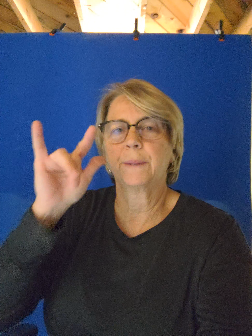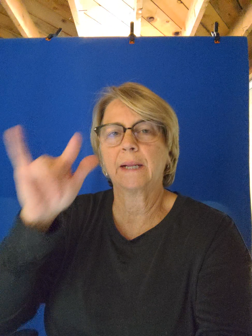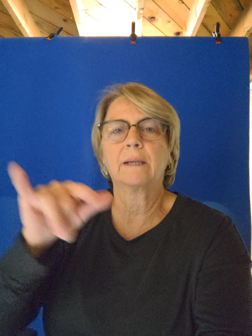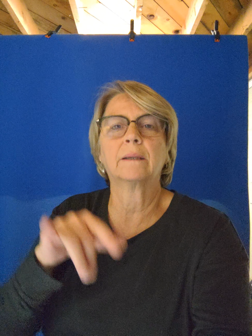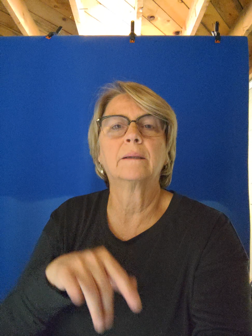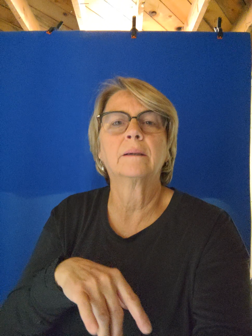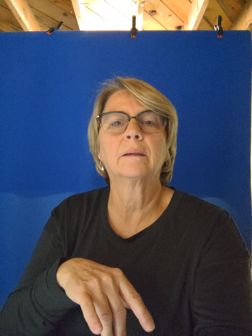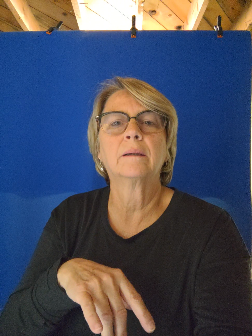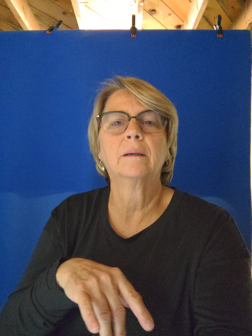airplane